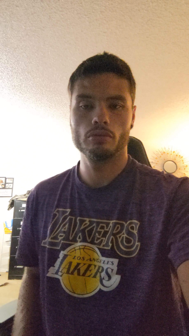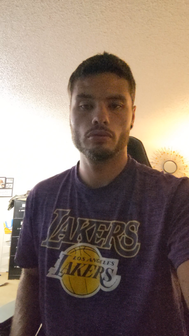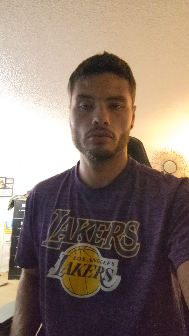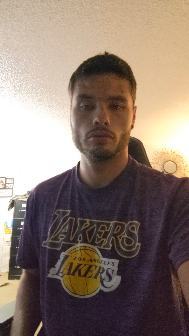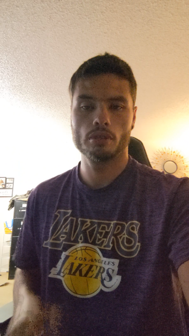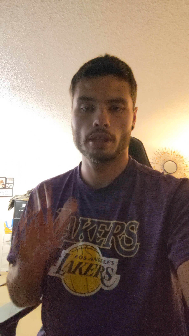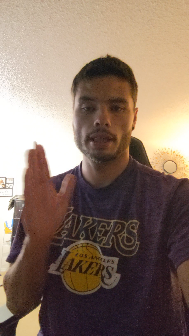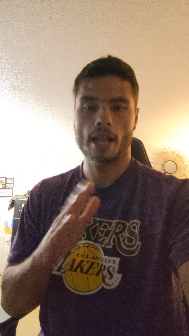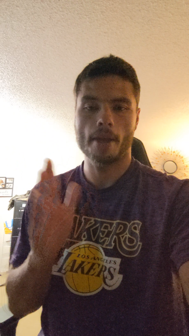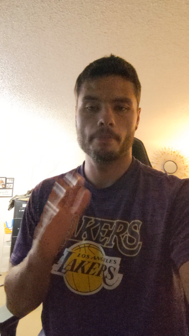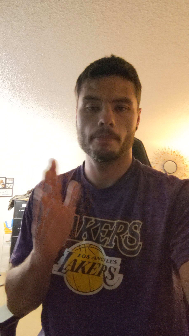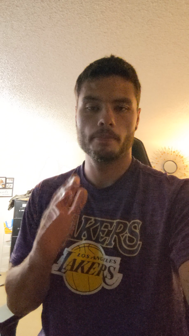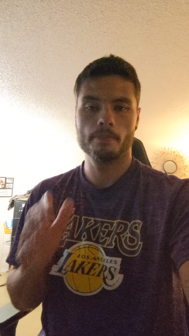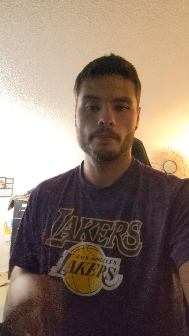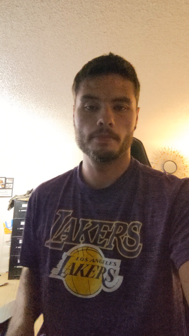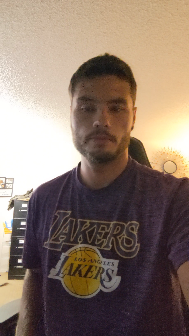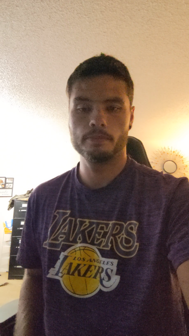clap